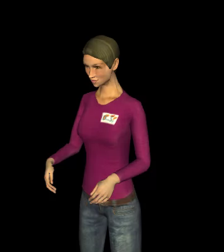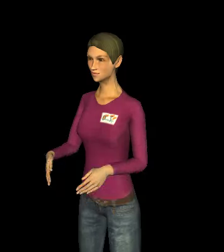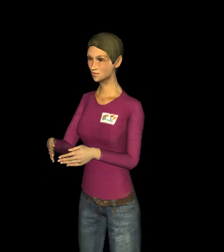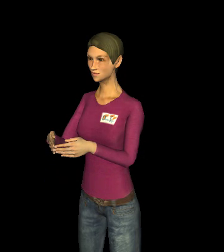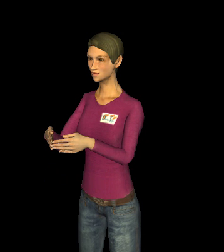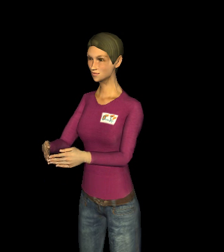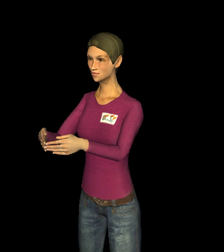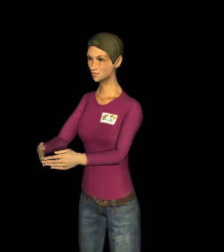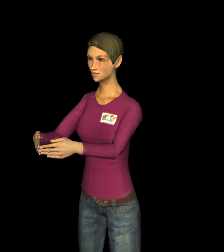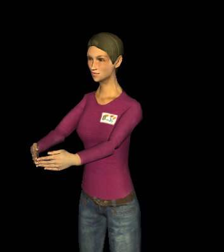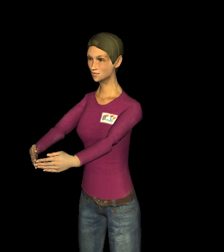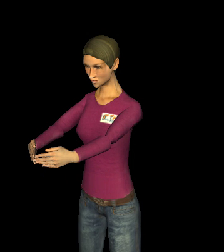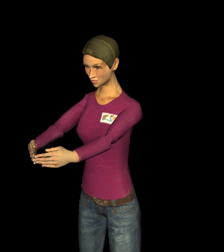قارب